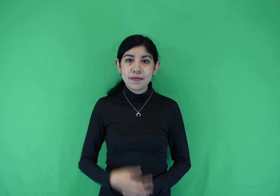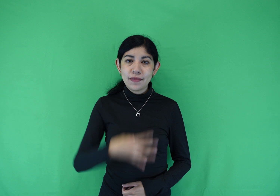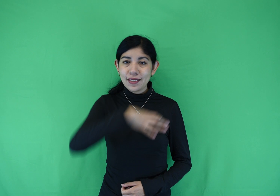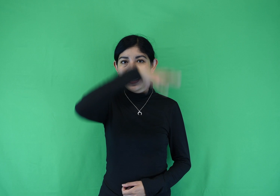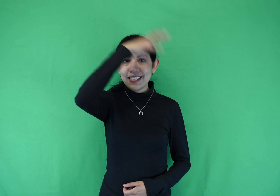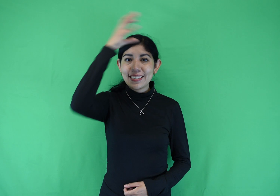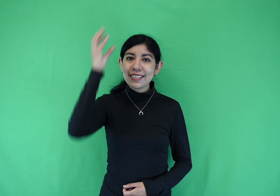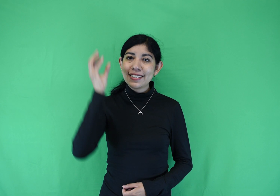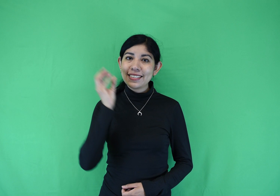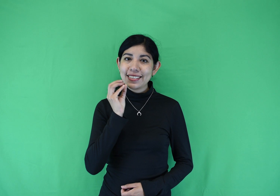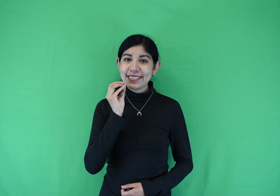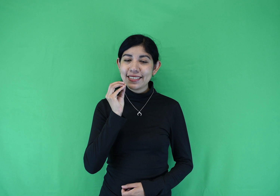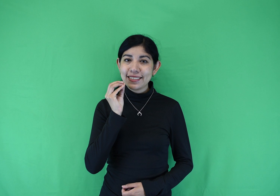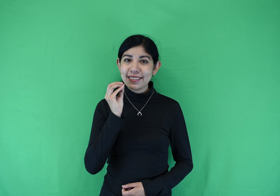bonito